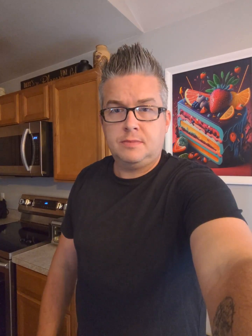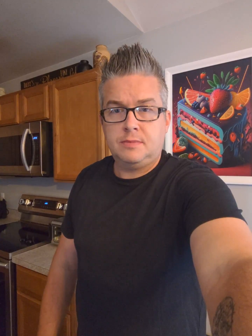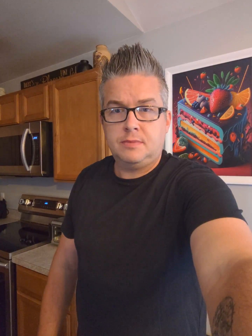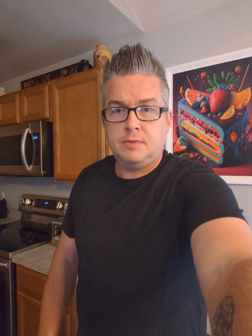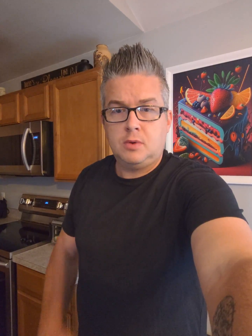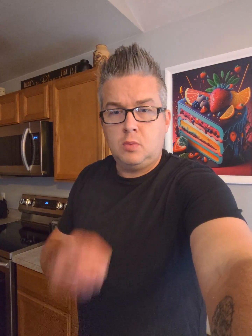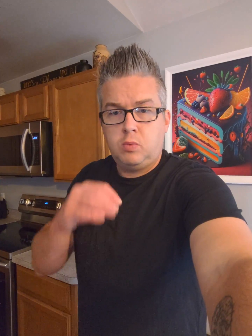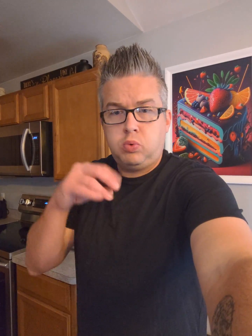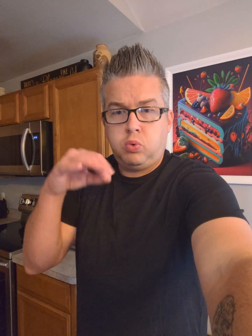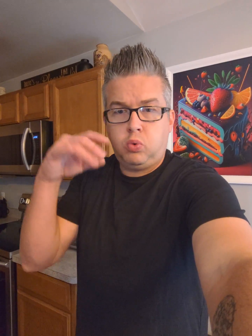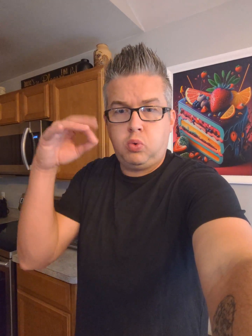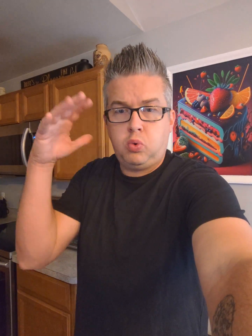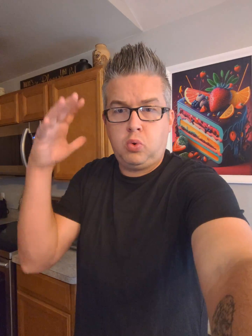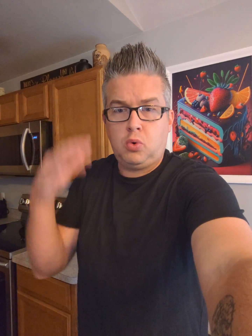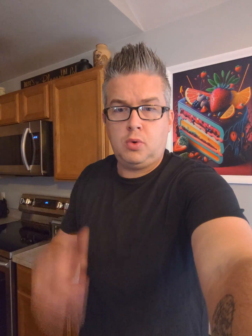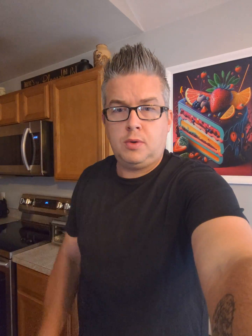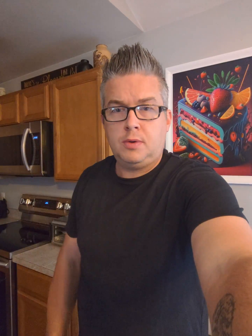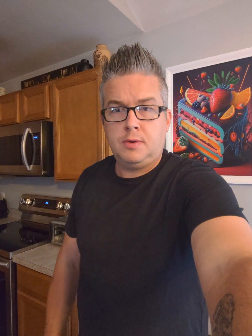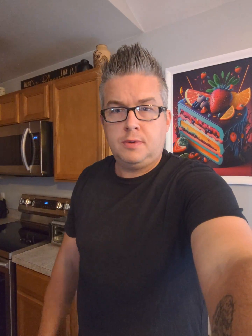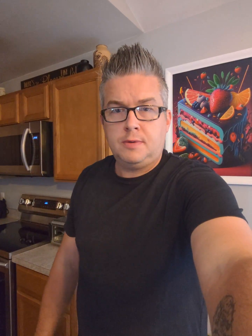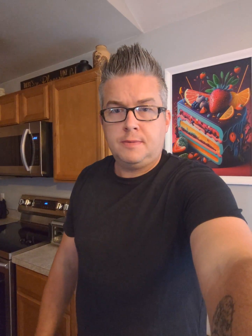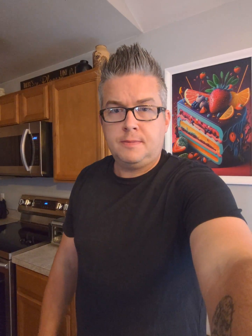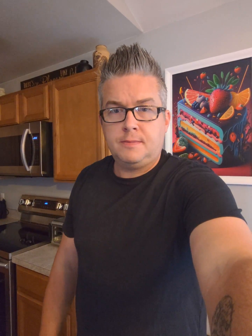bubbles